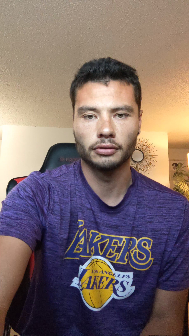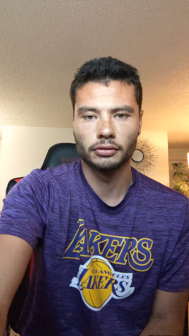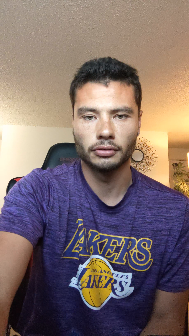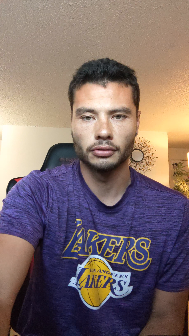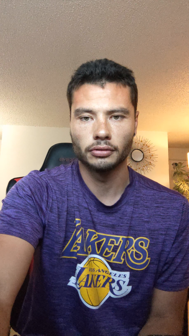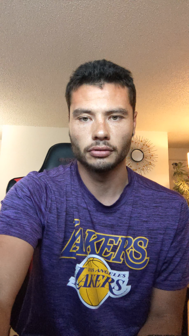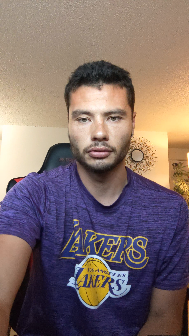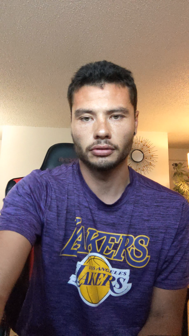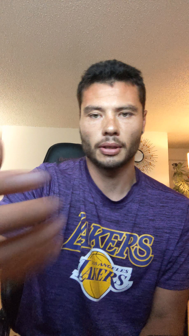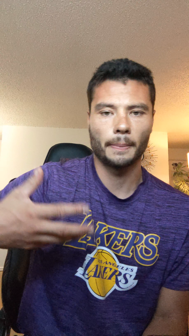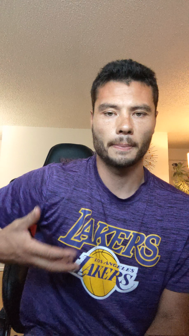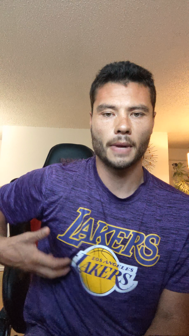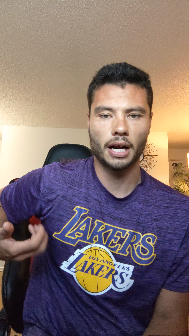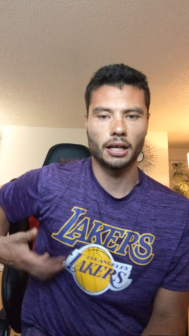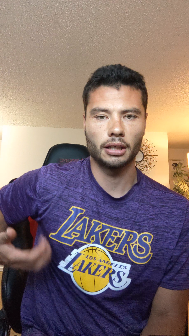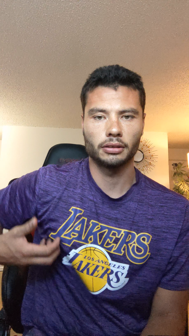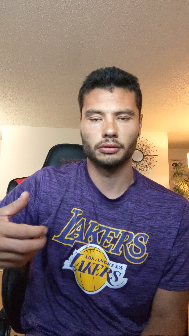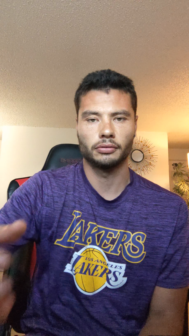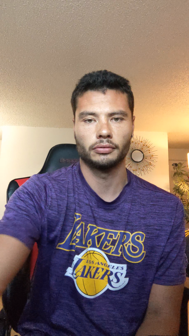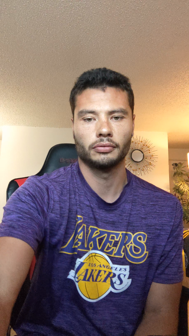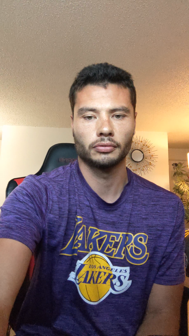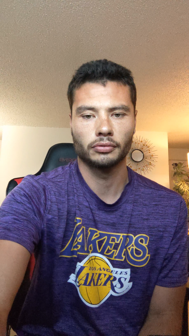monkey